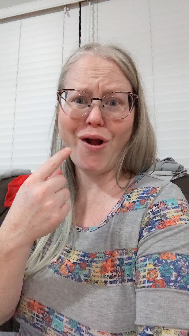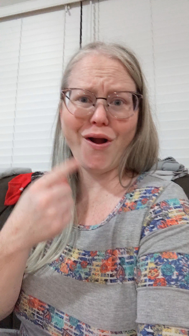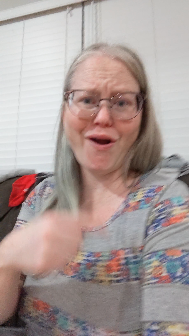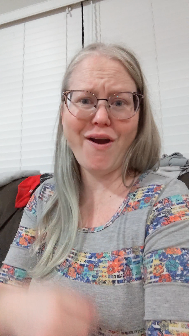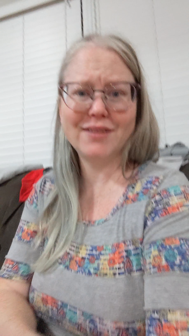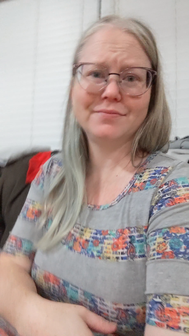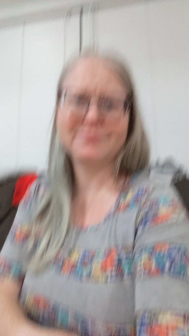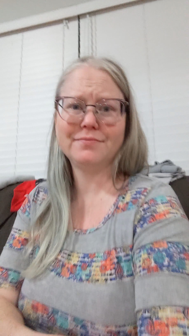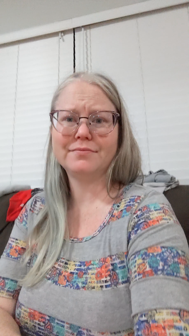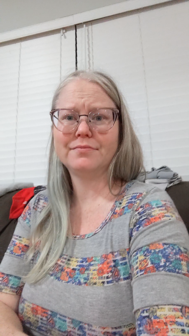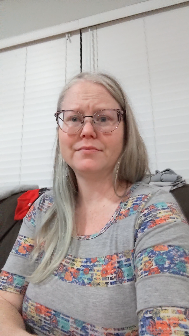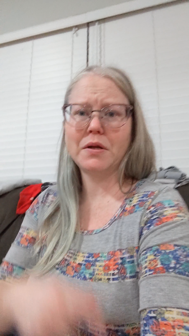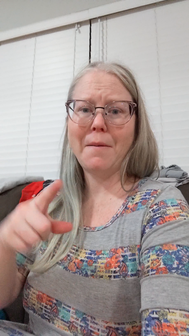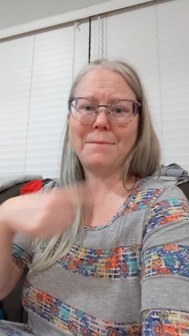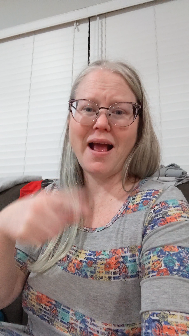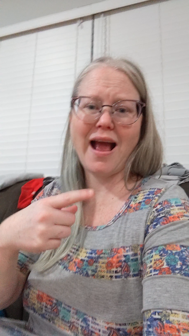about